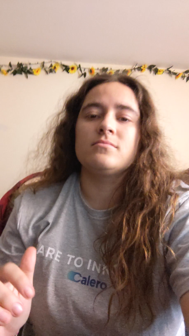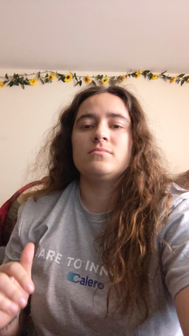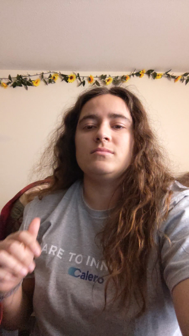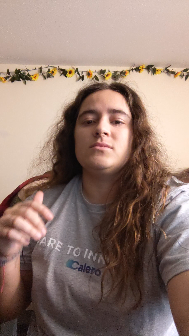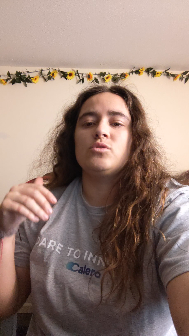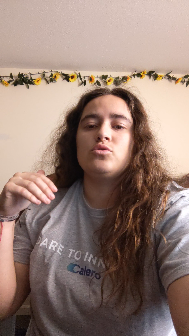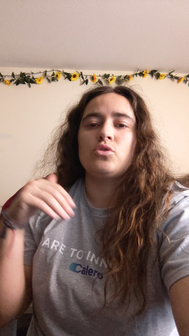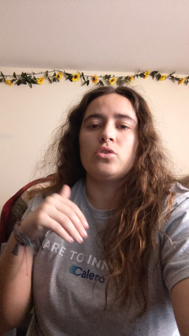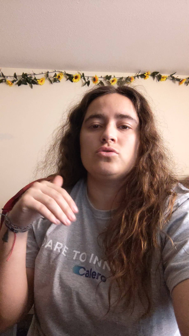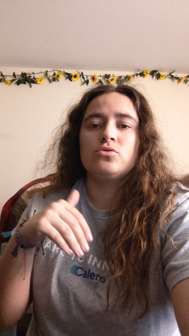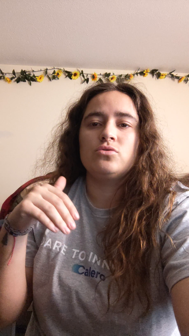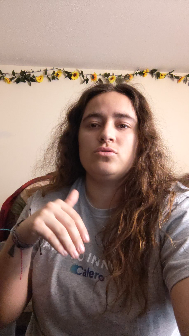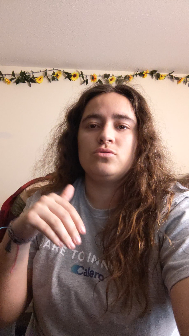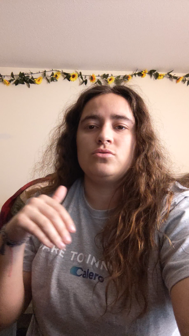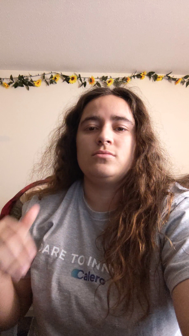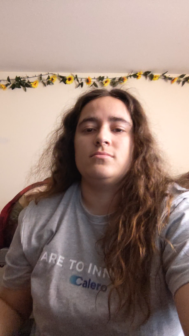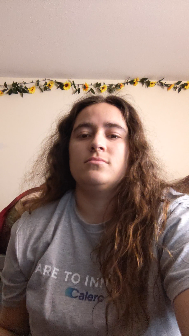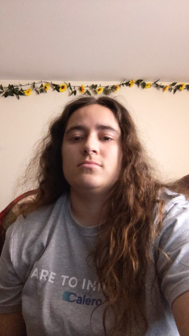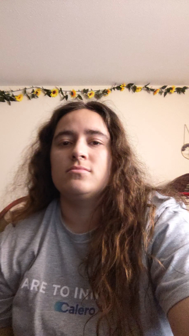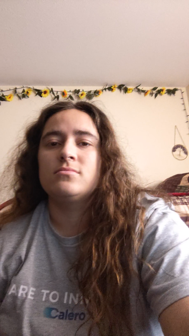doctor